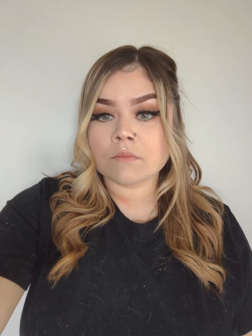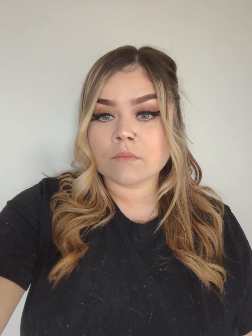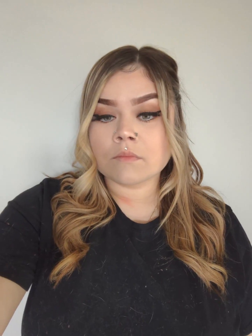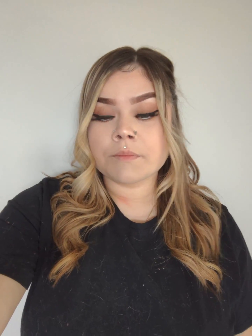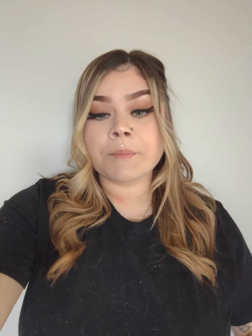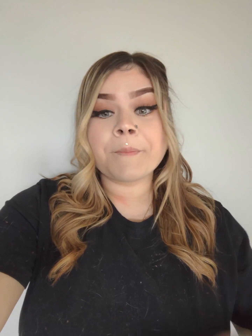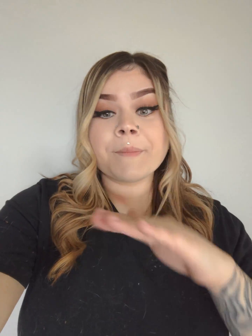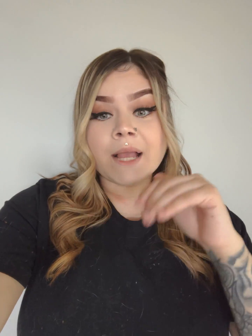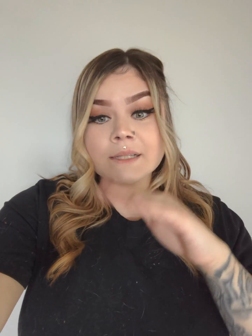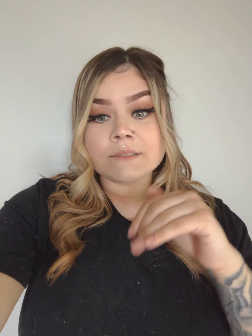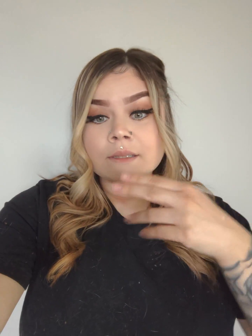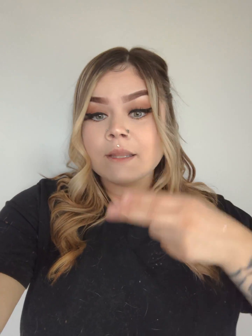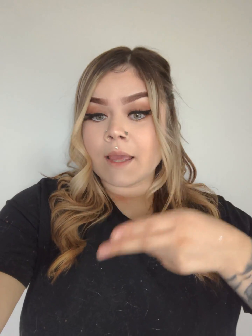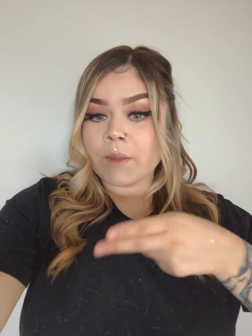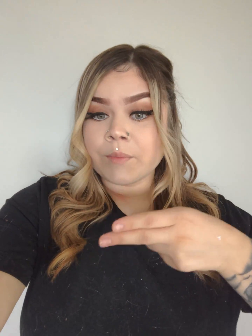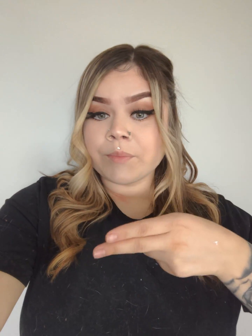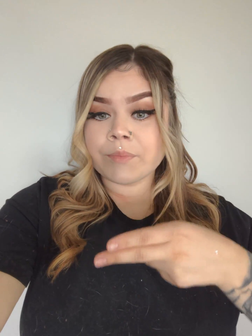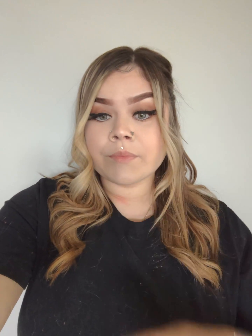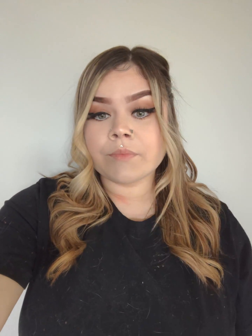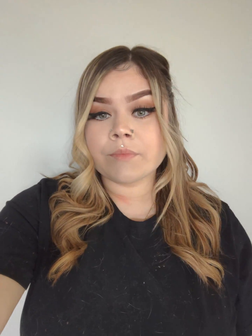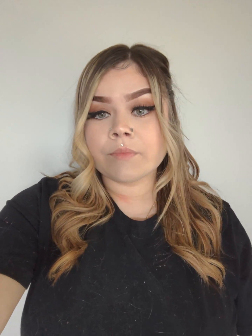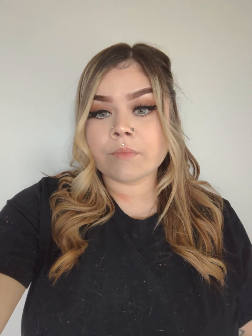pet's name